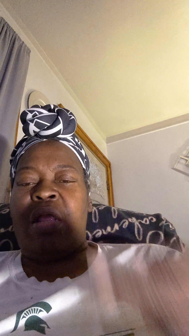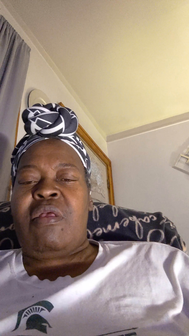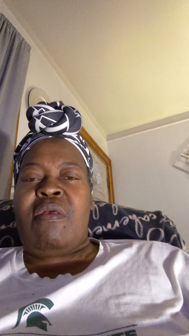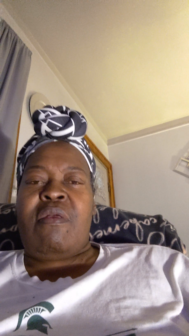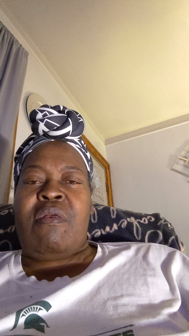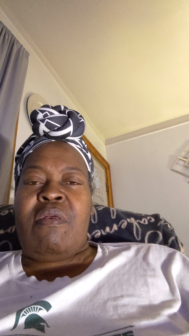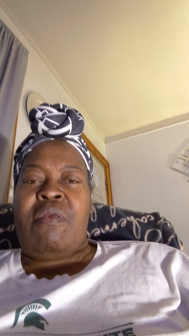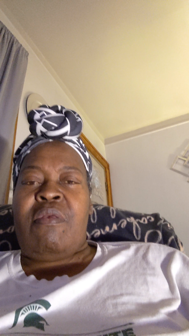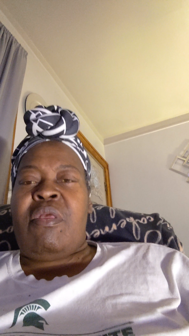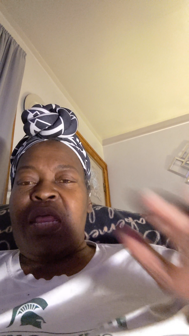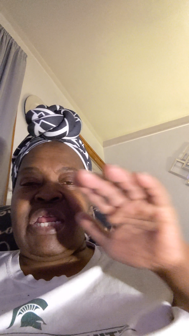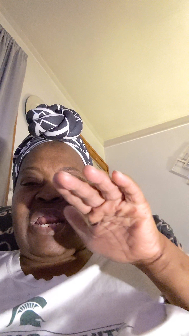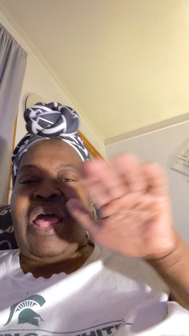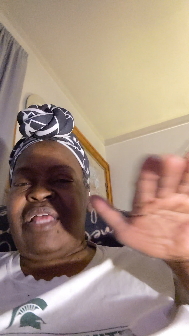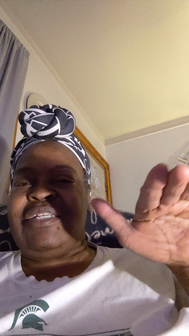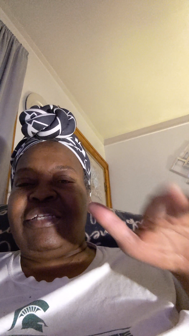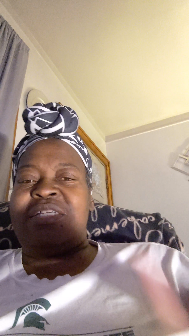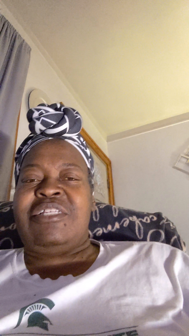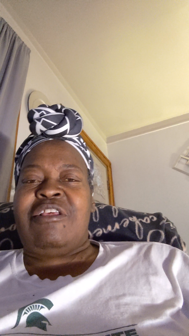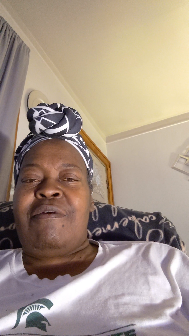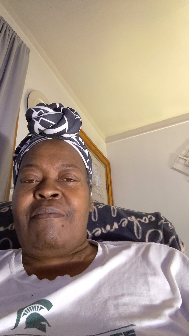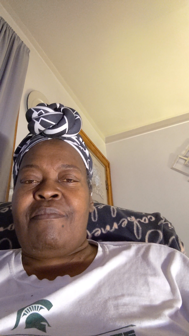nice